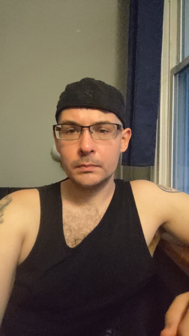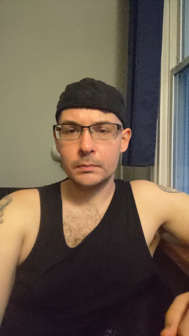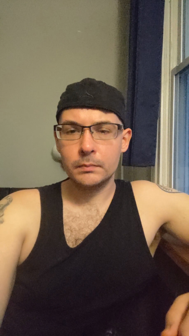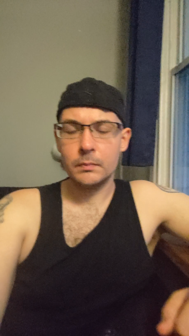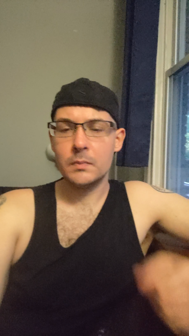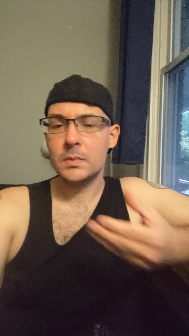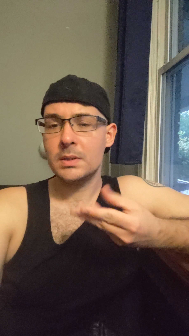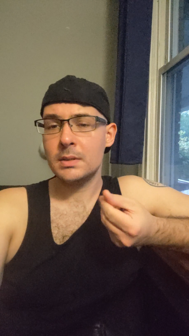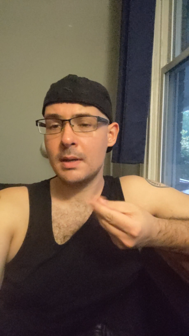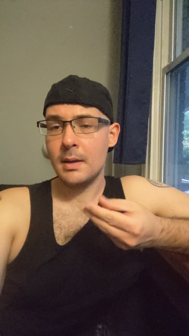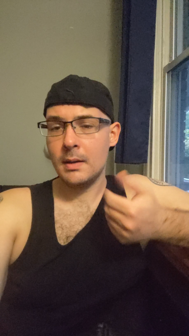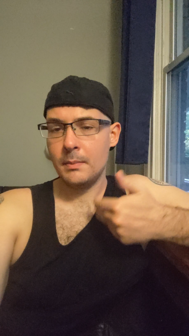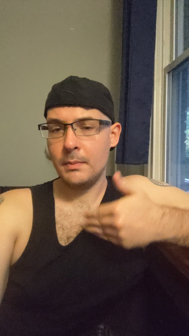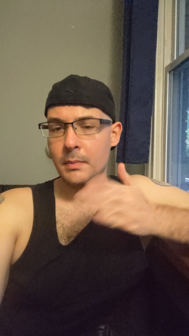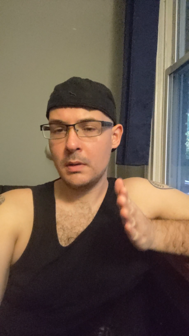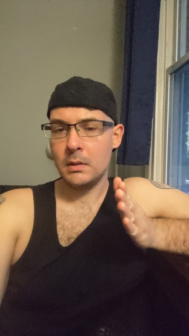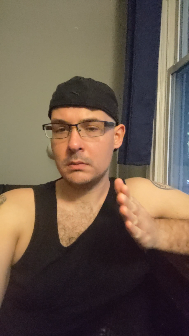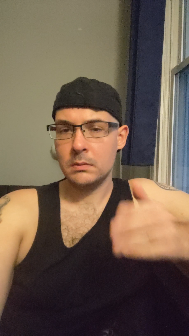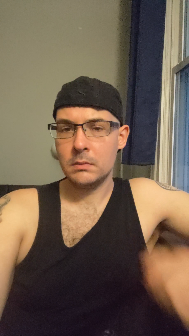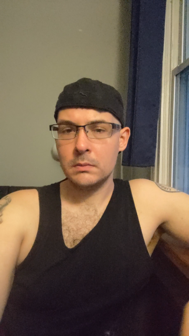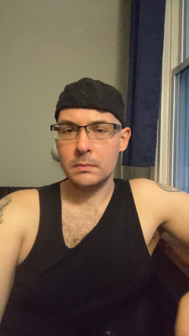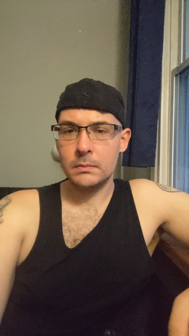sandbox